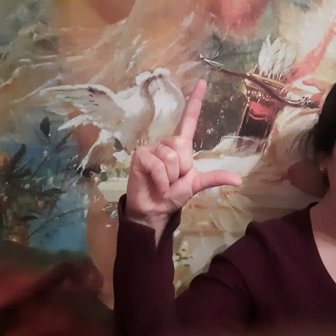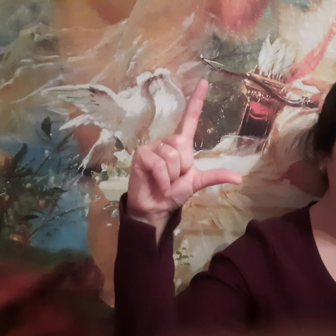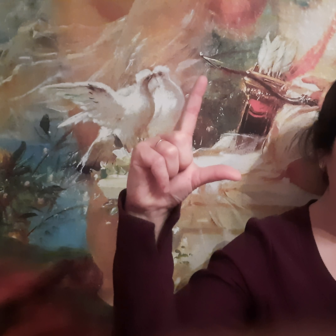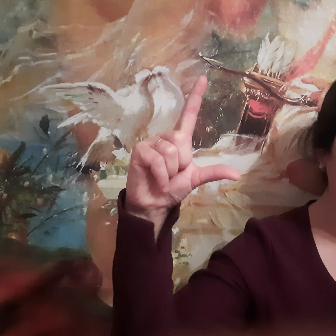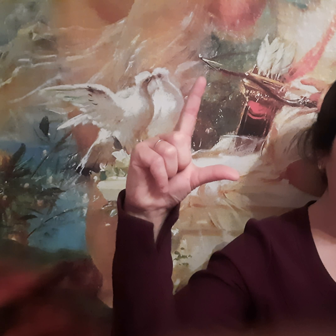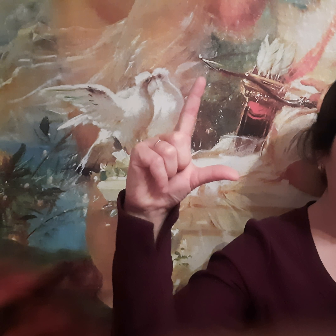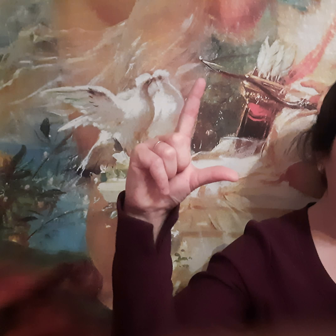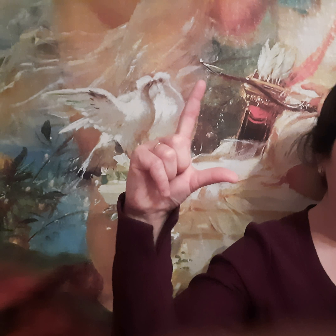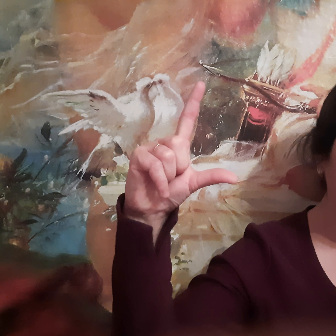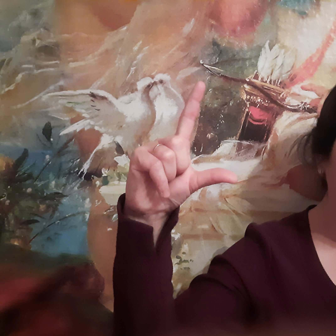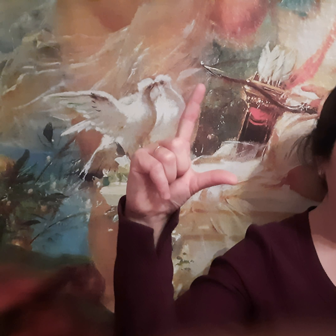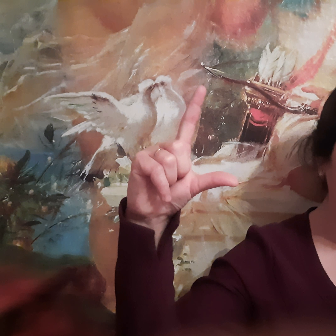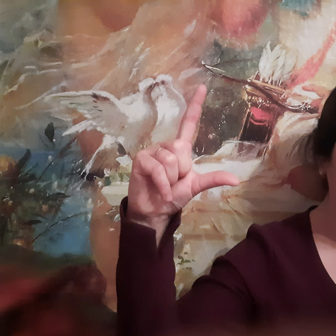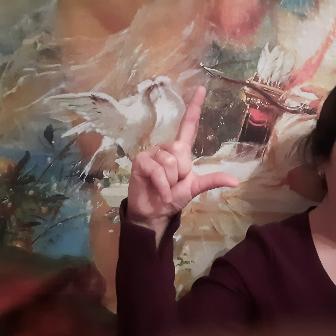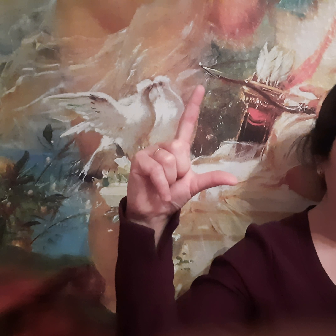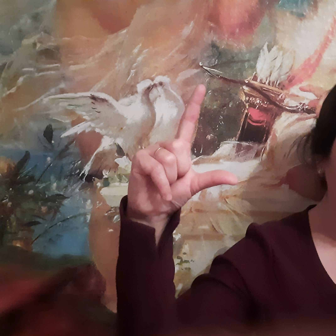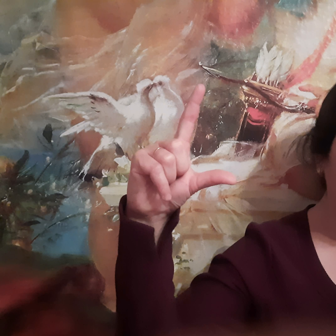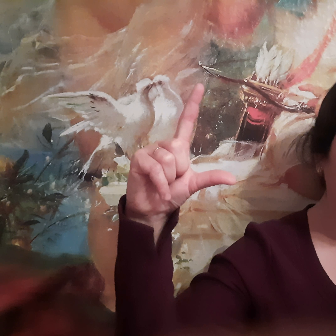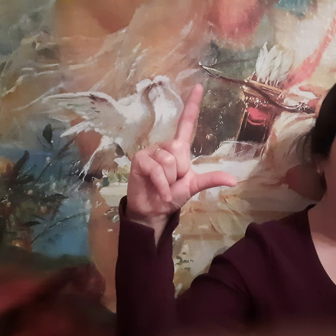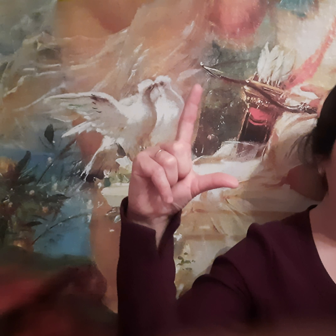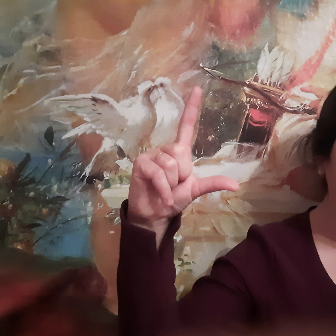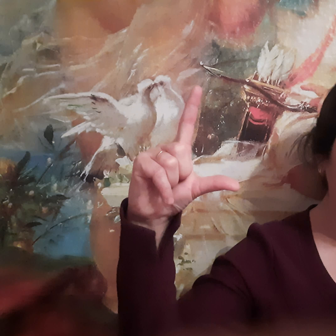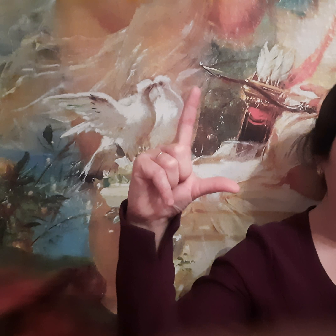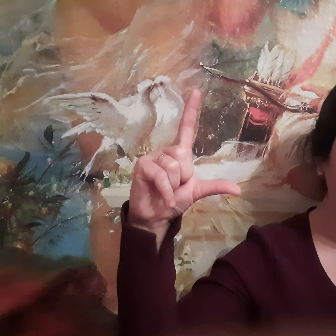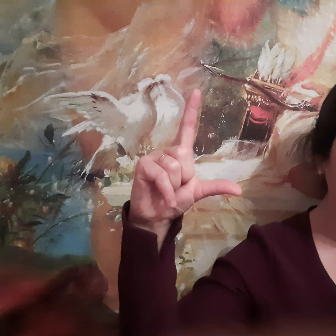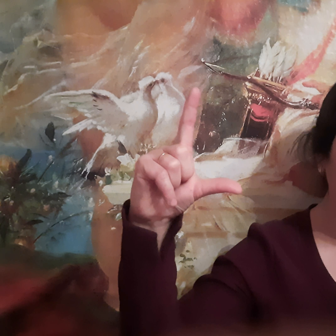Ь